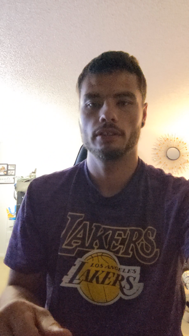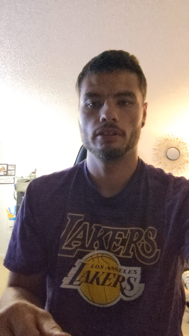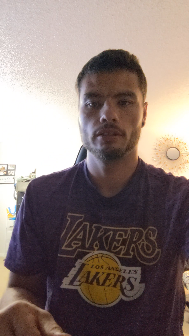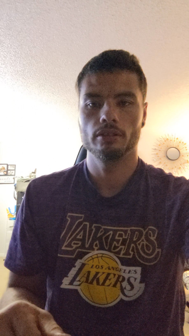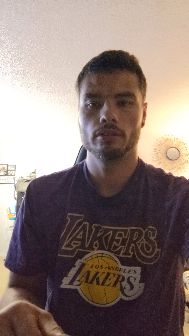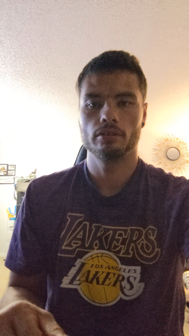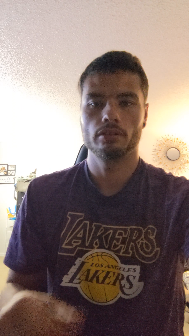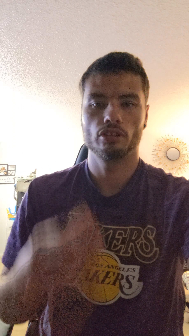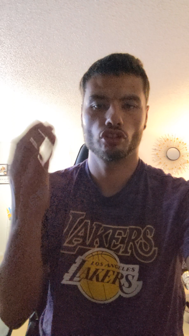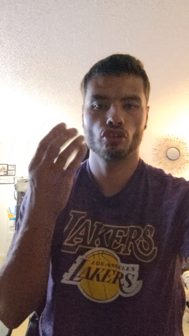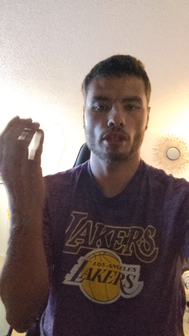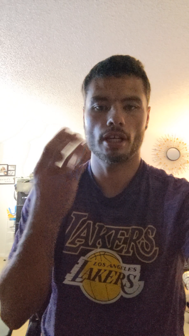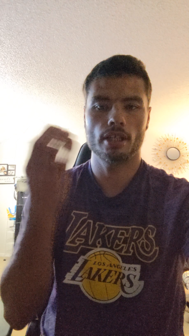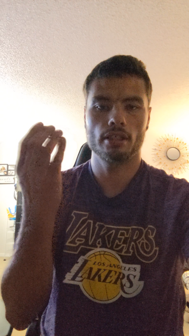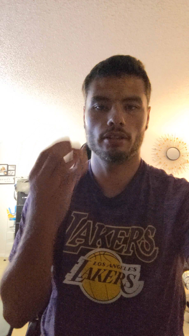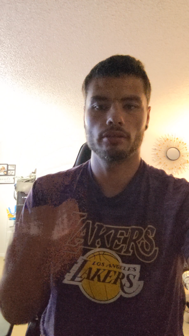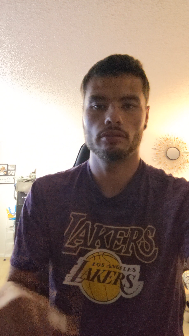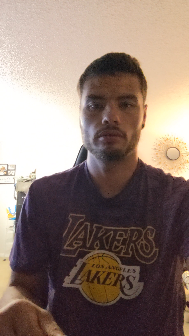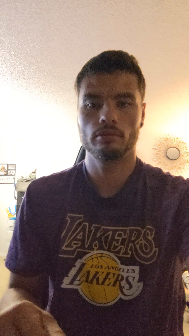shake